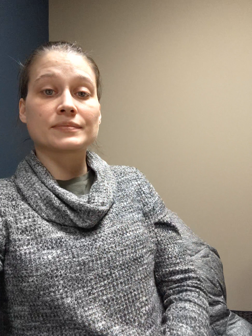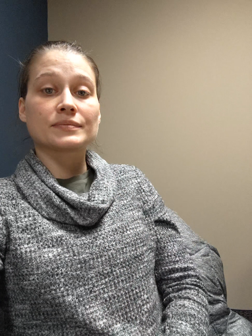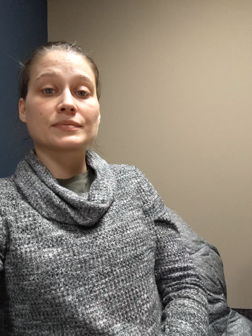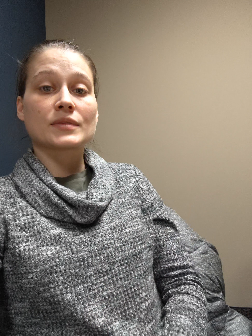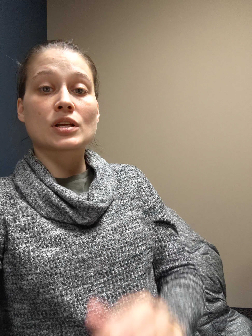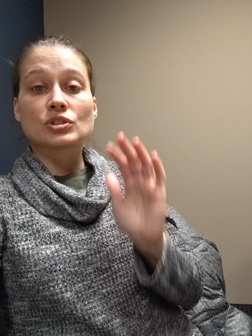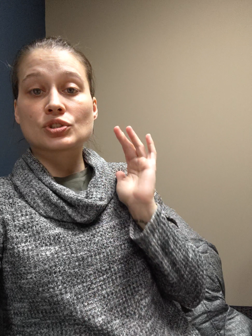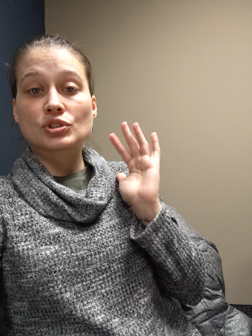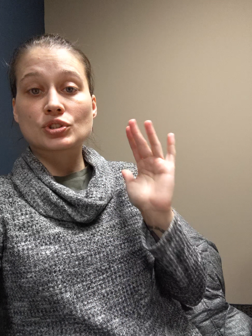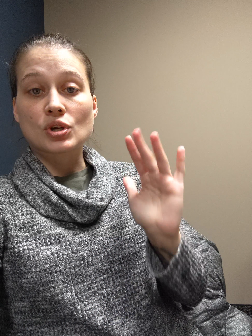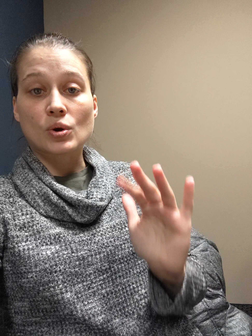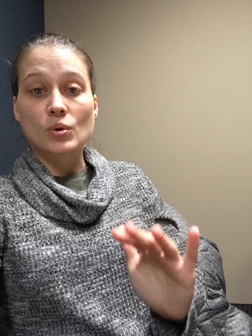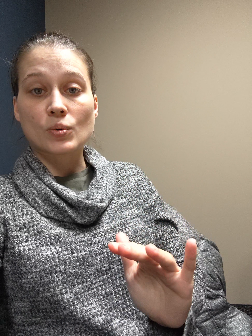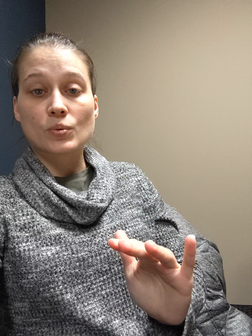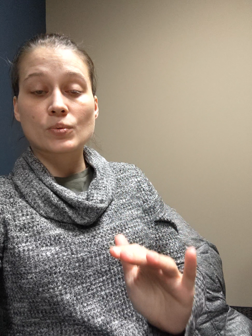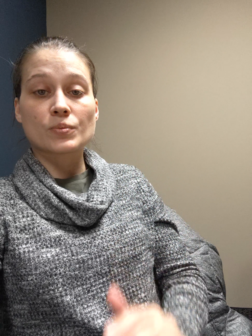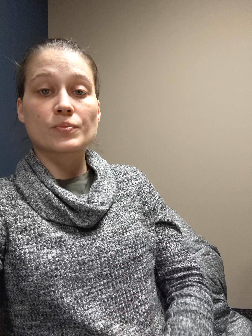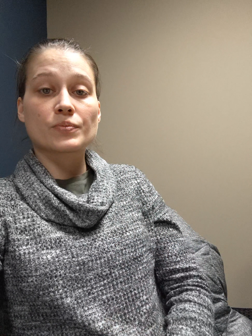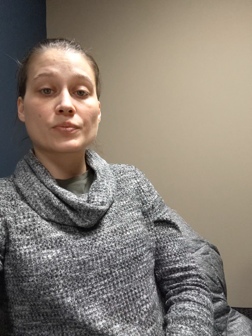snow